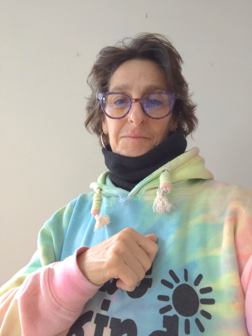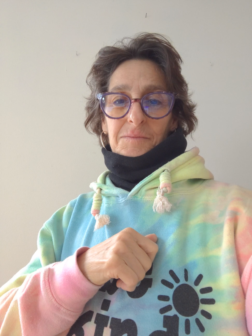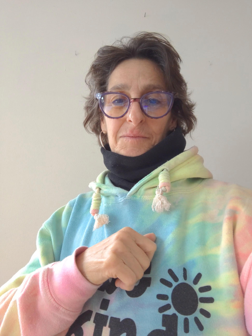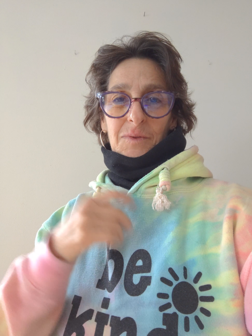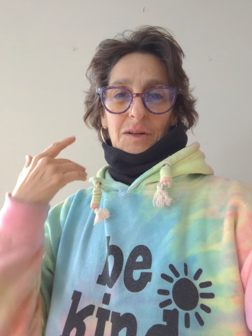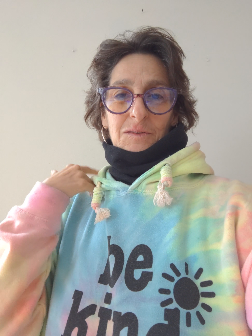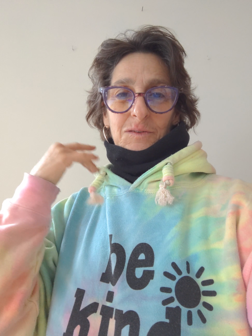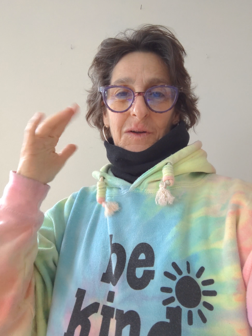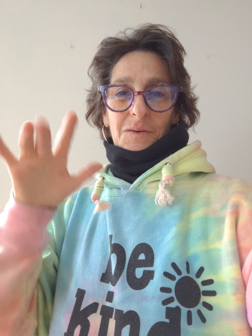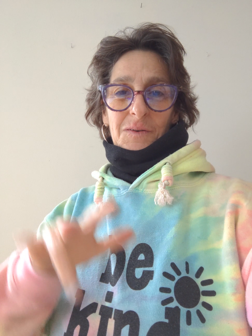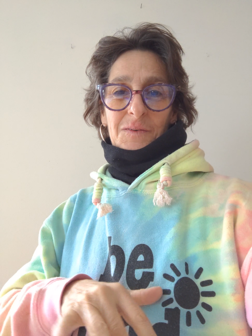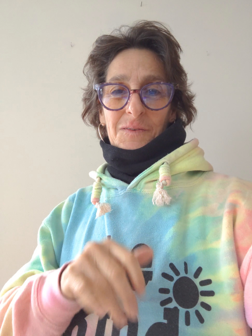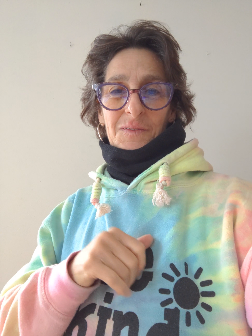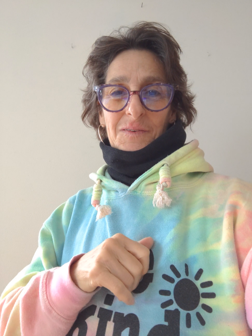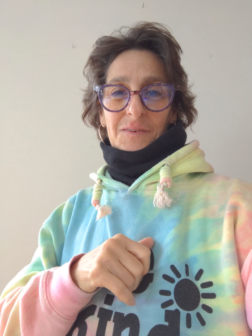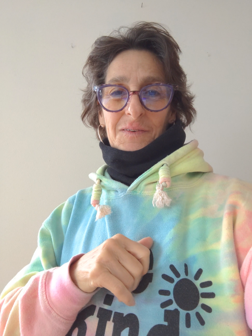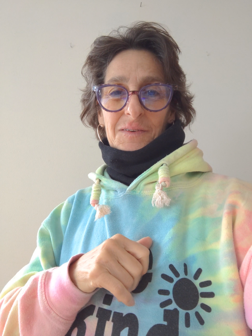snow